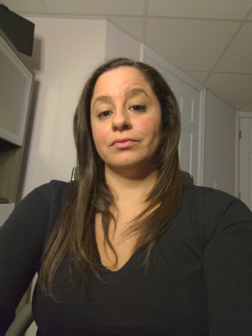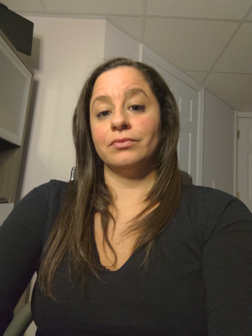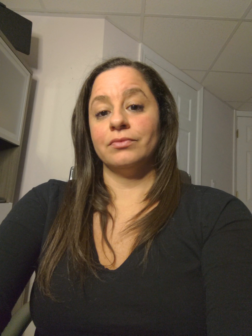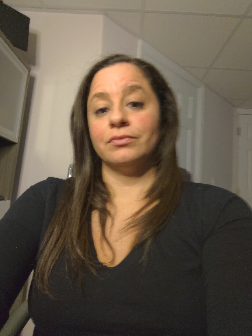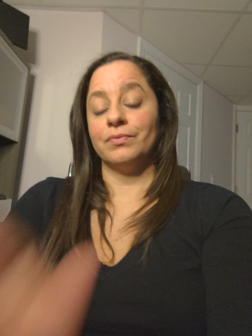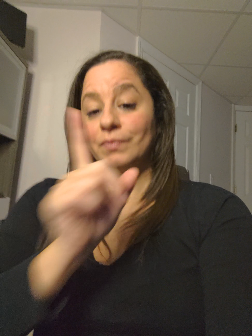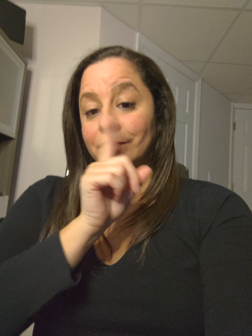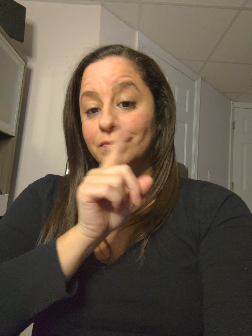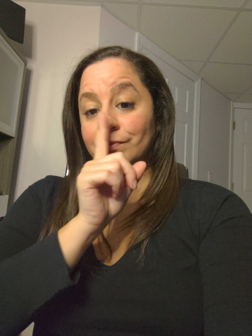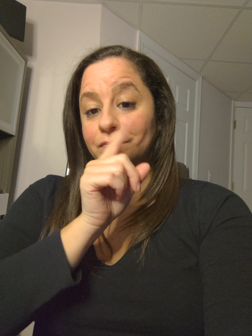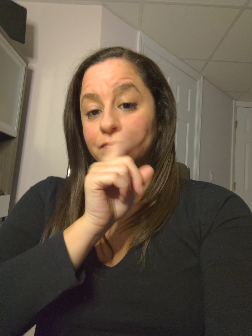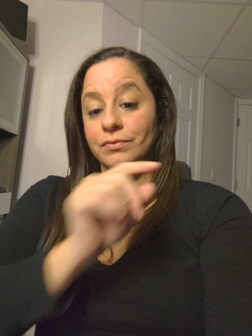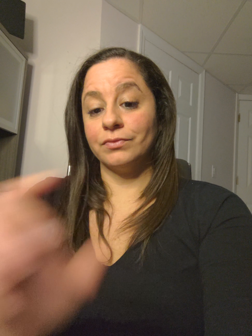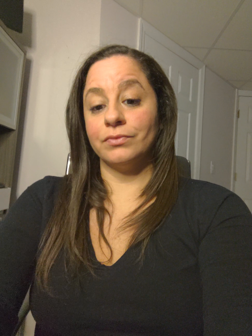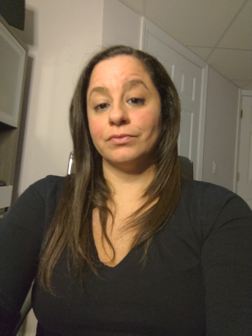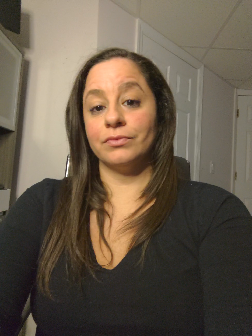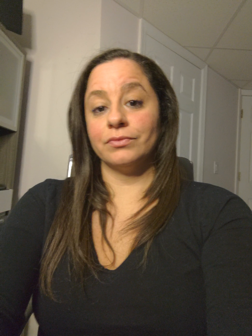mouse